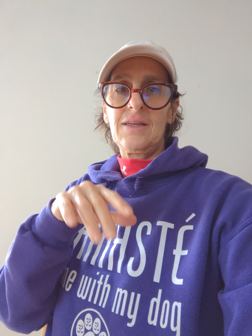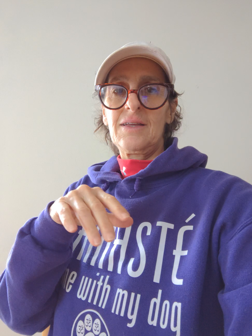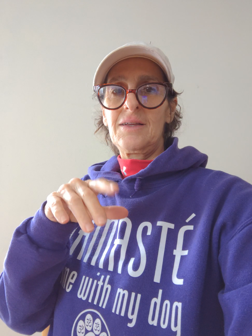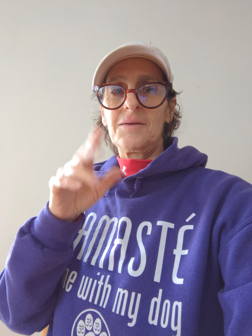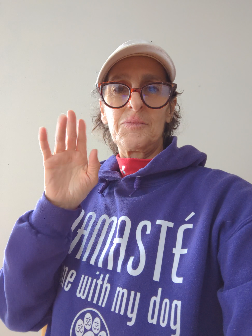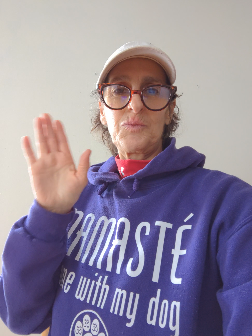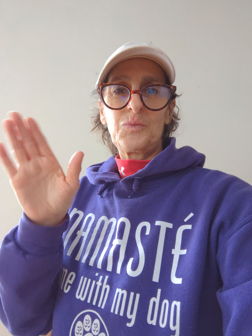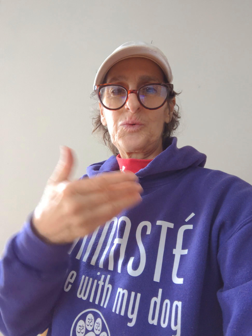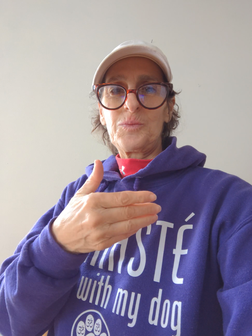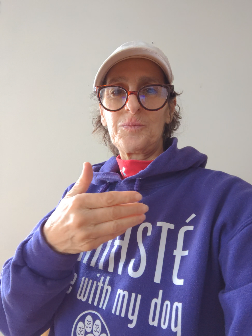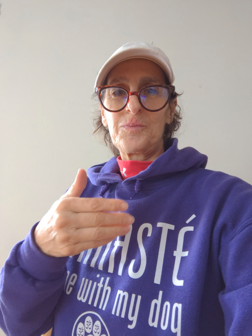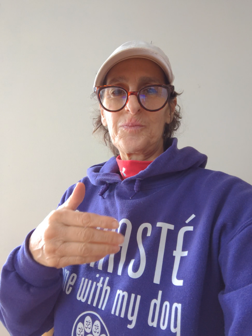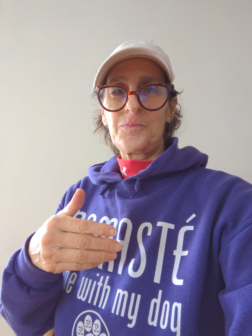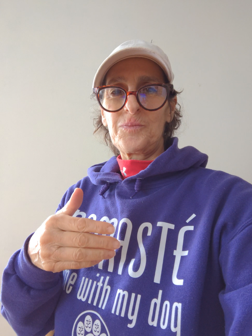room